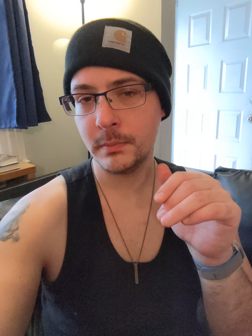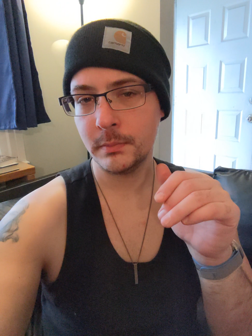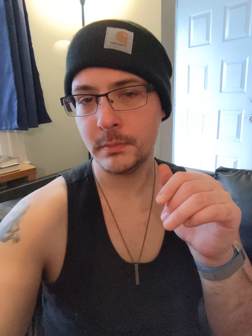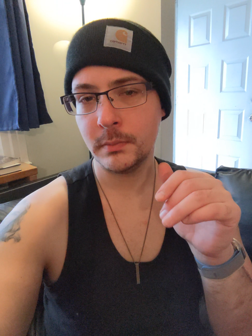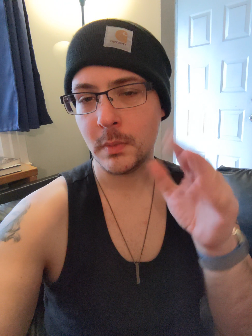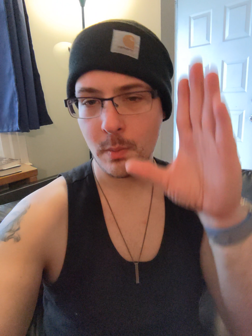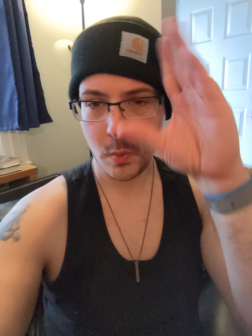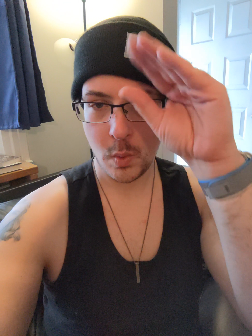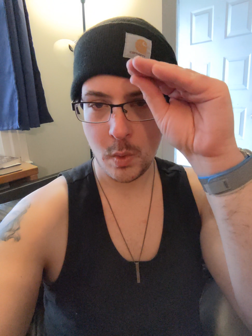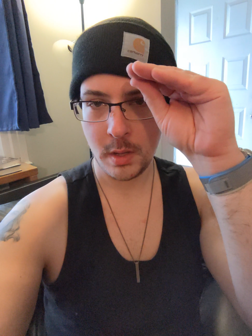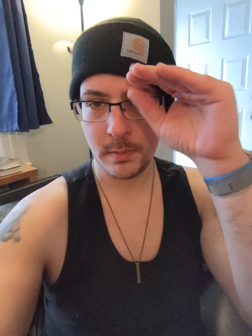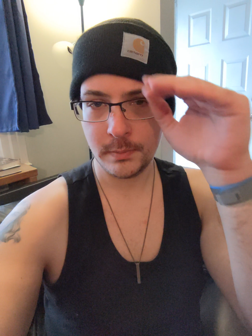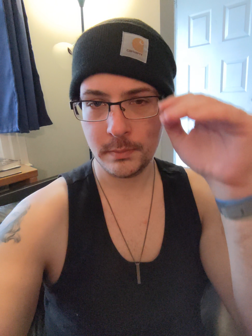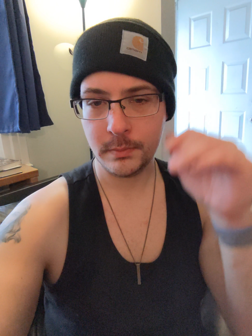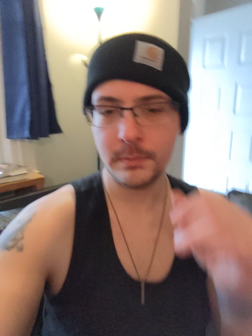boy